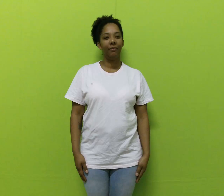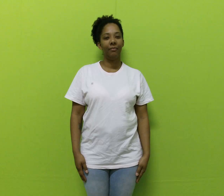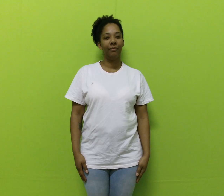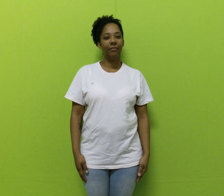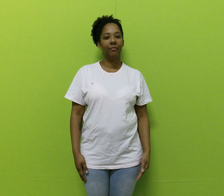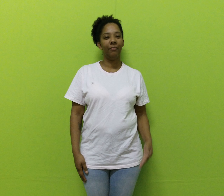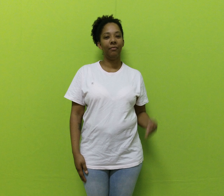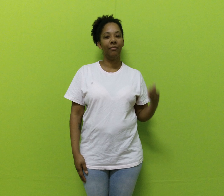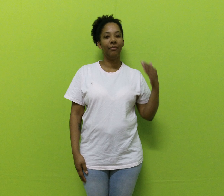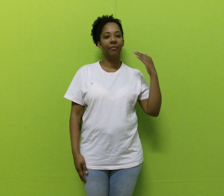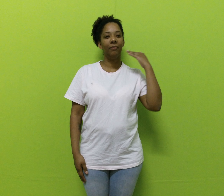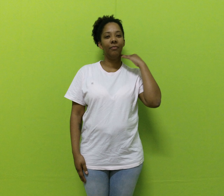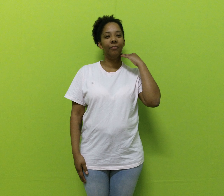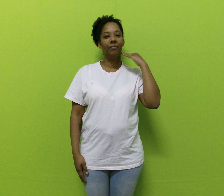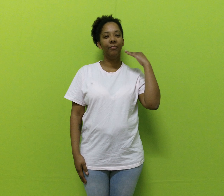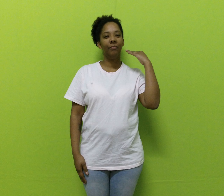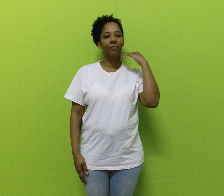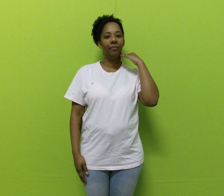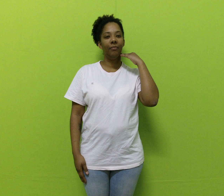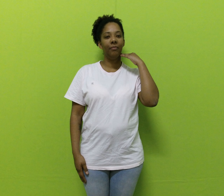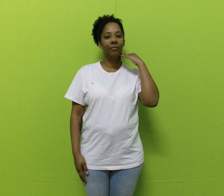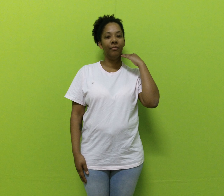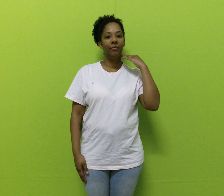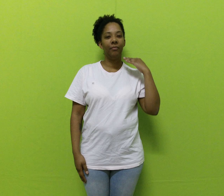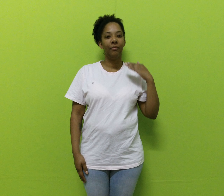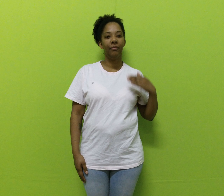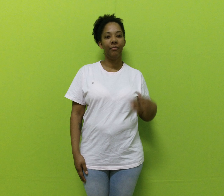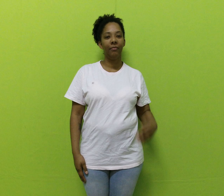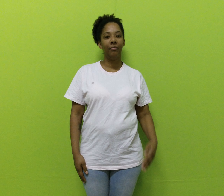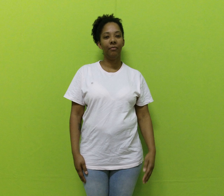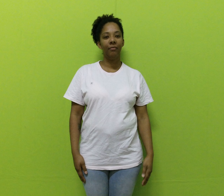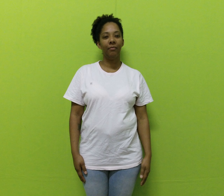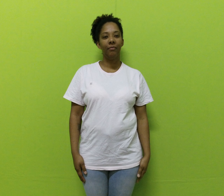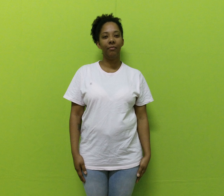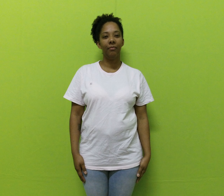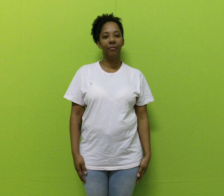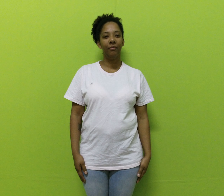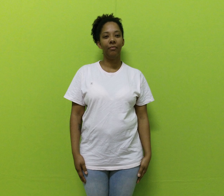banco